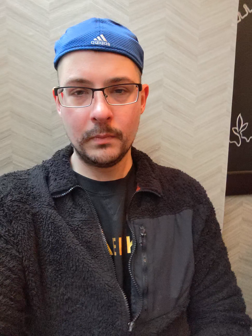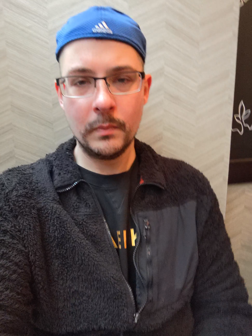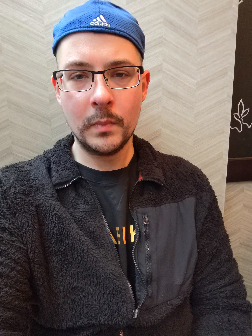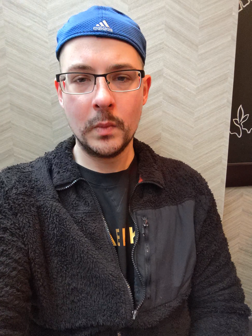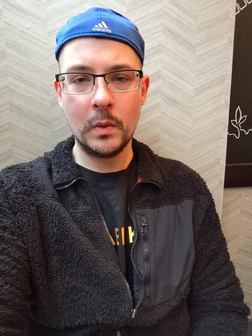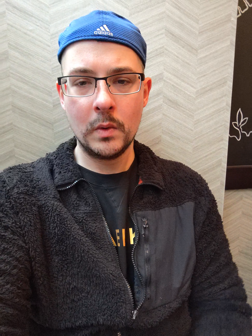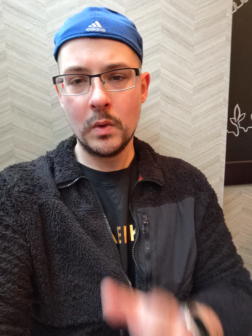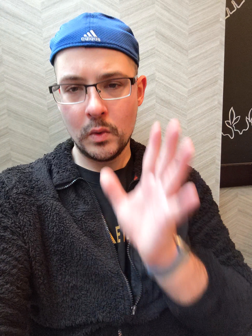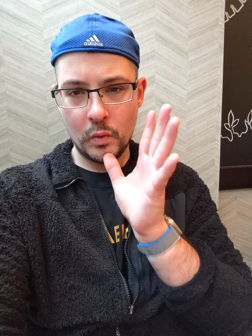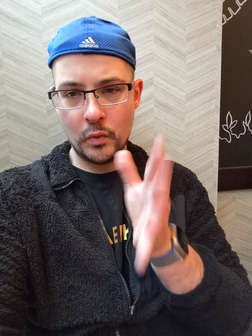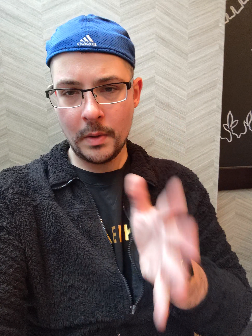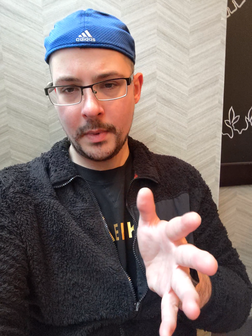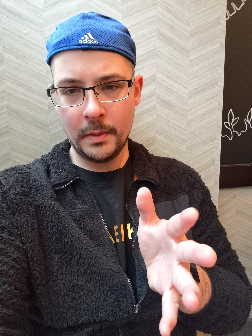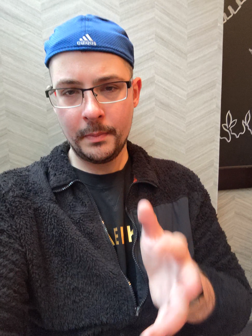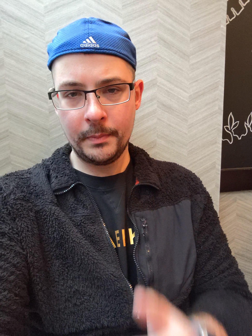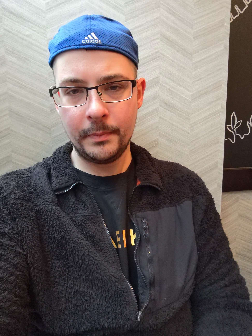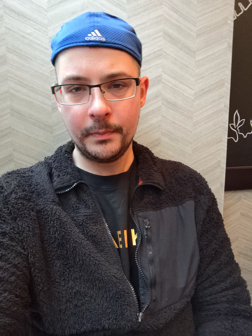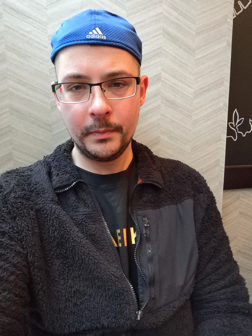grandma